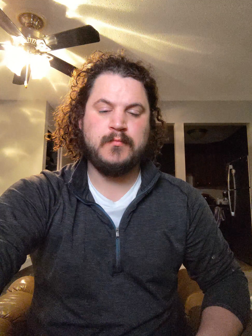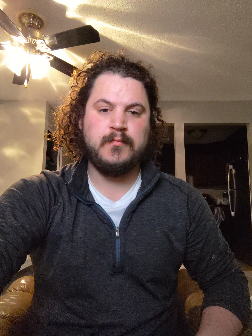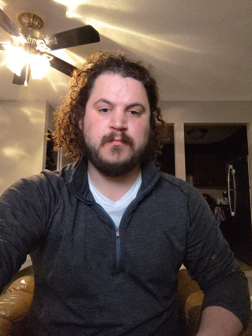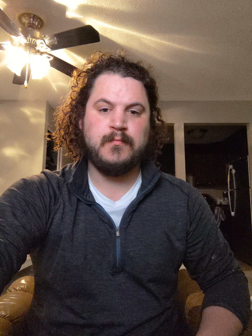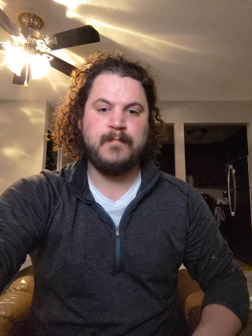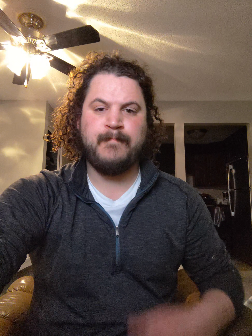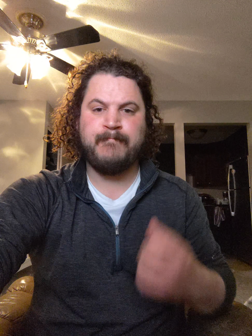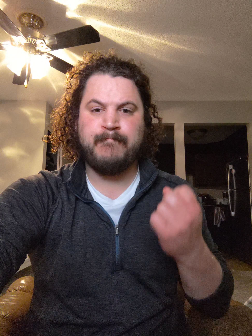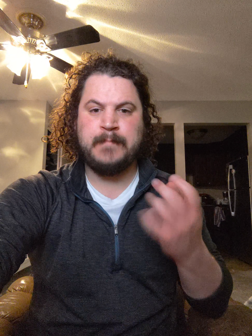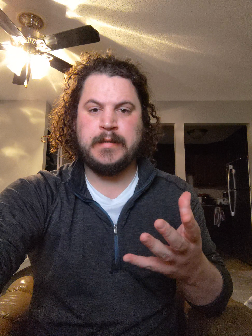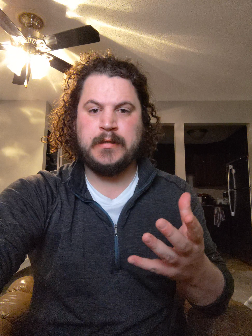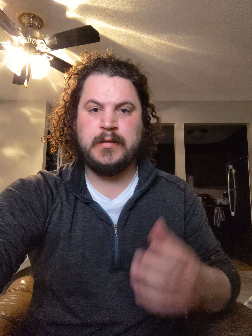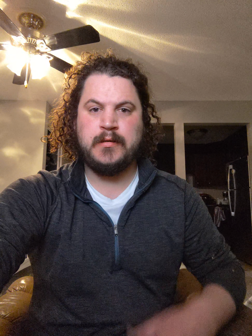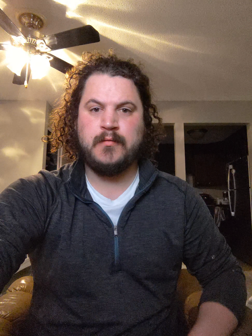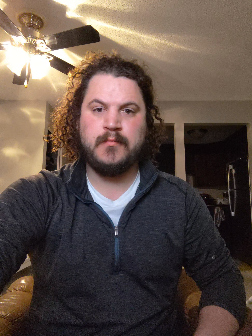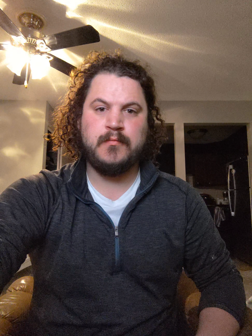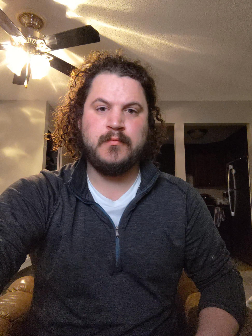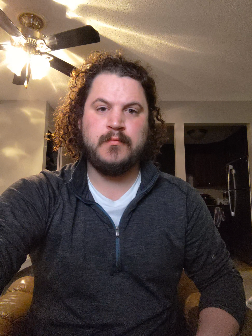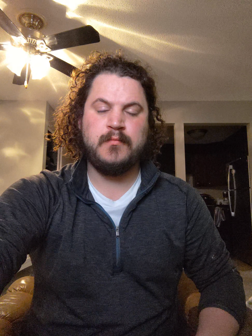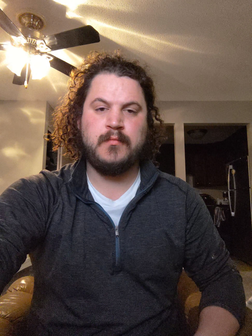many